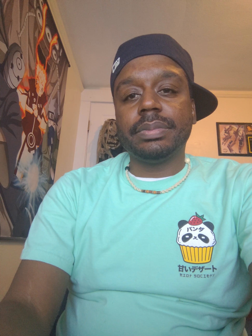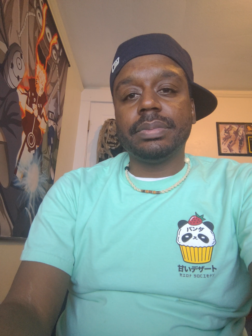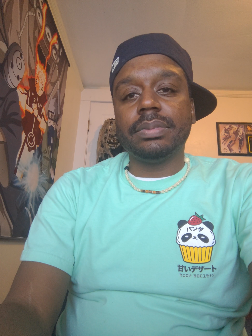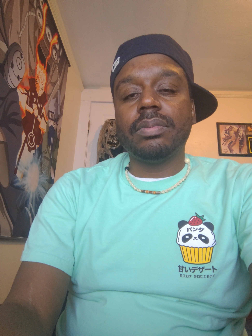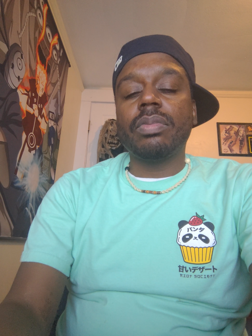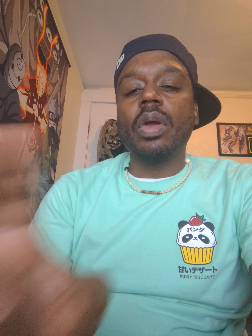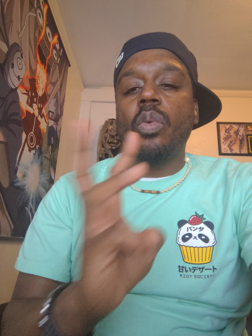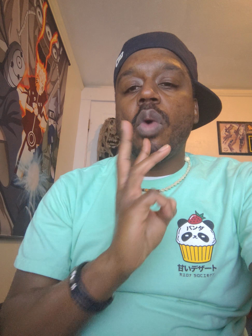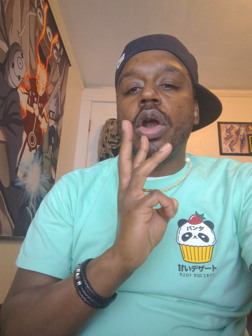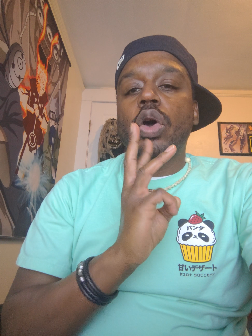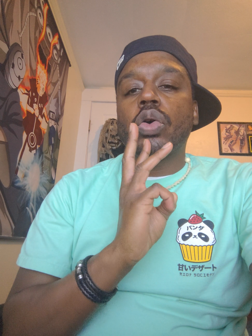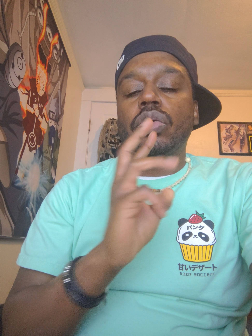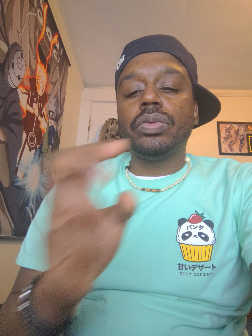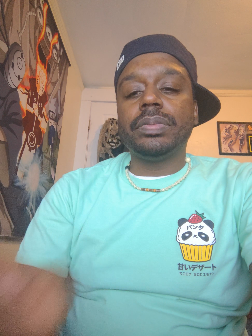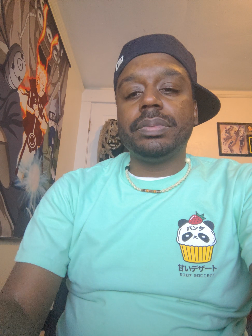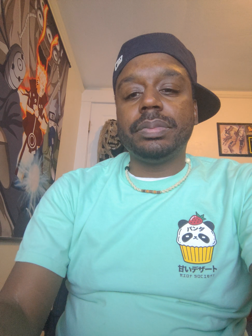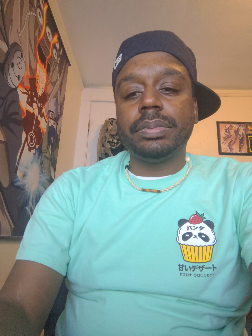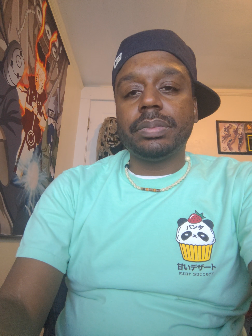water